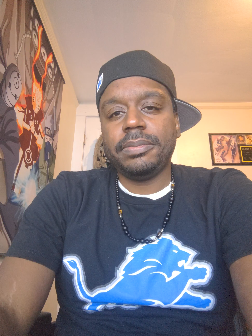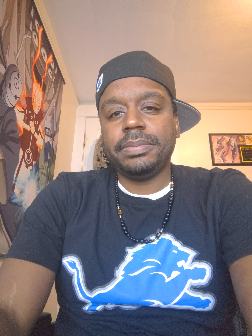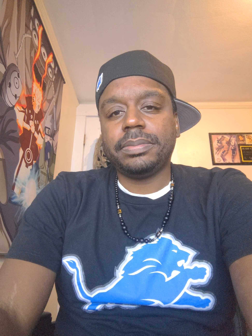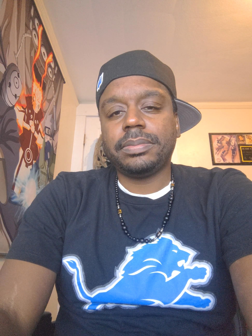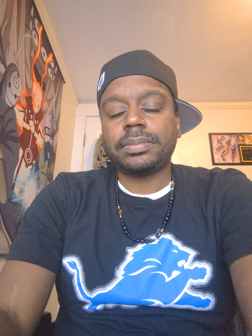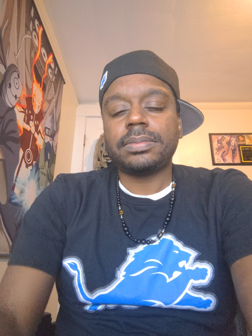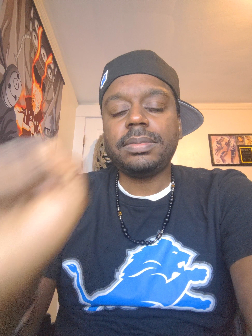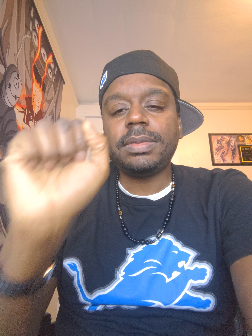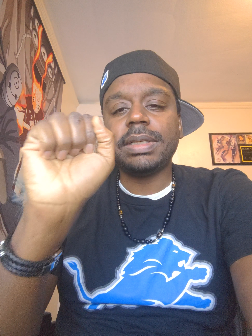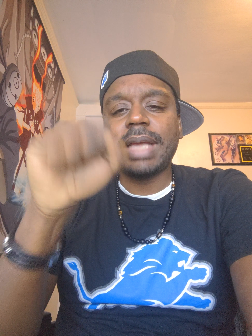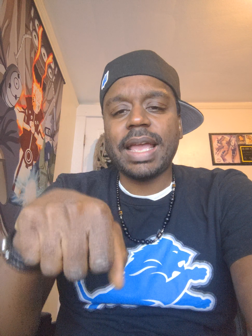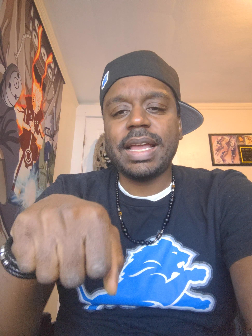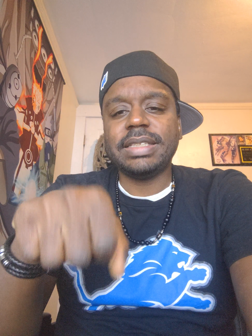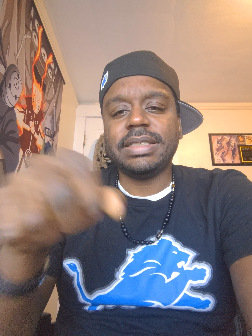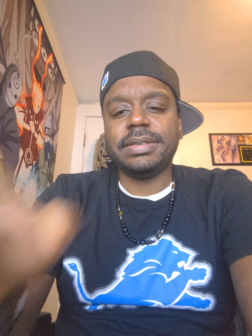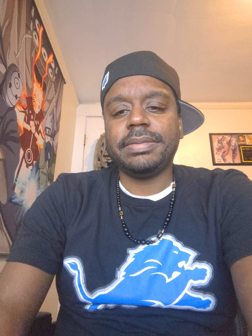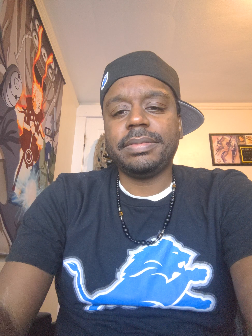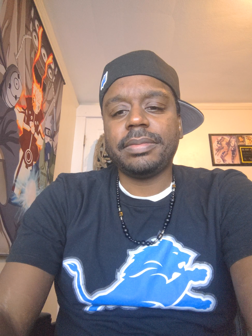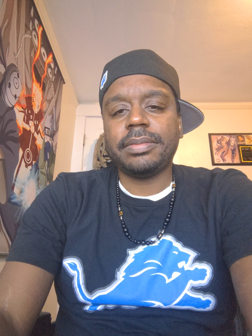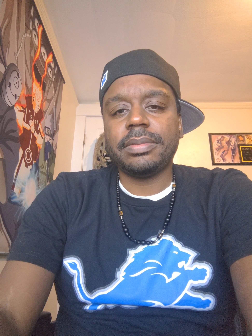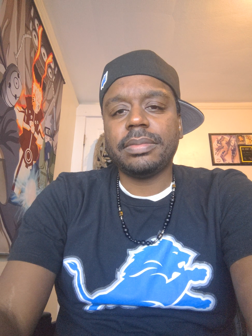can